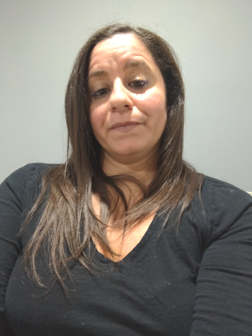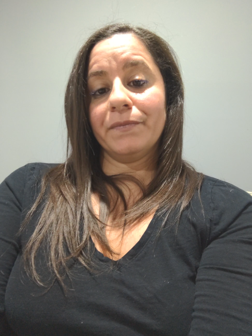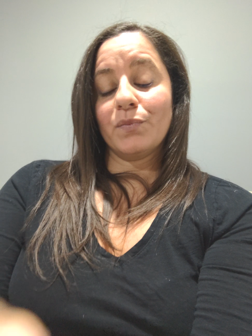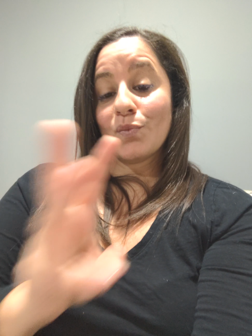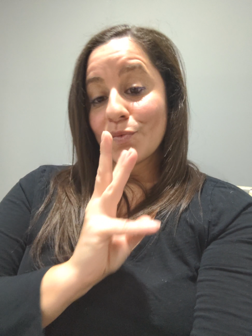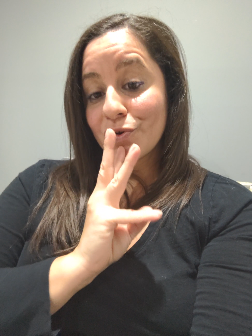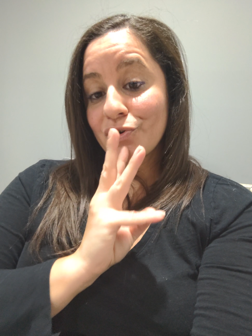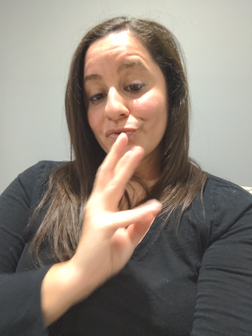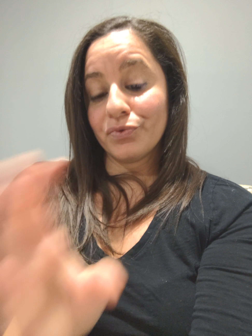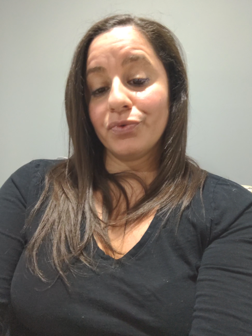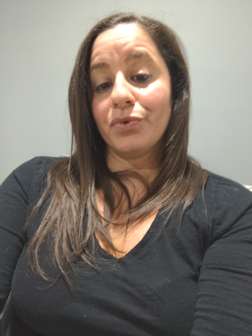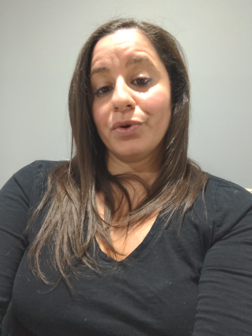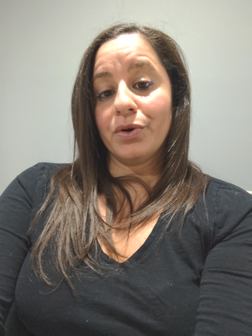water